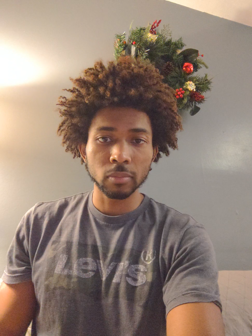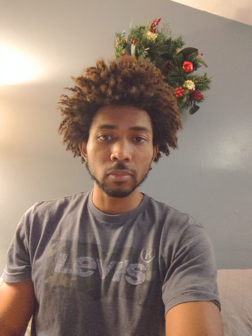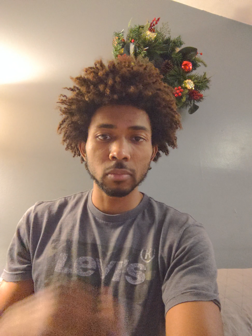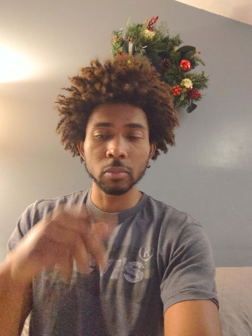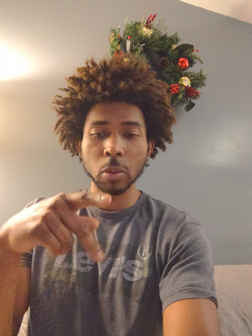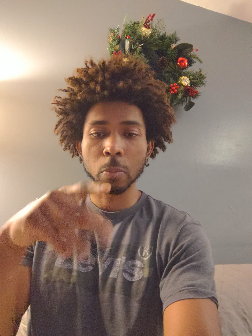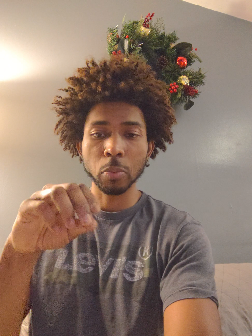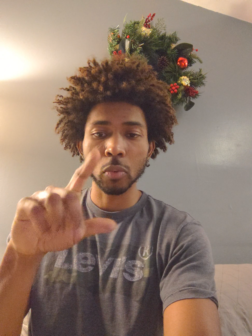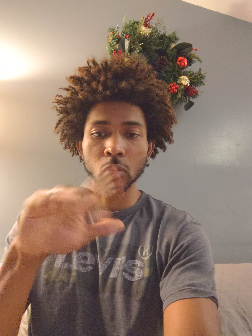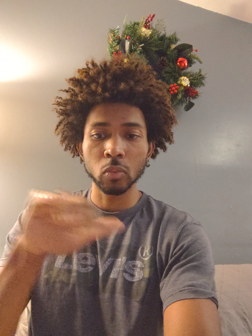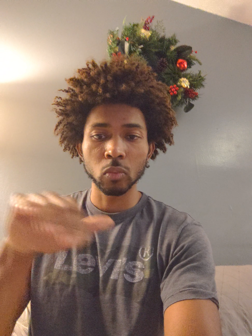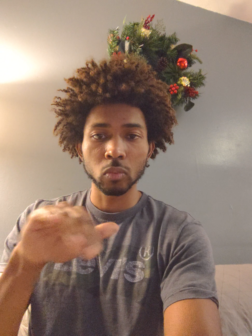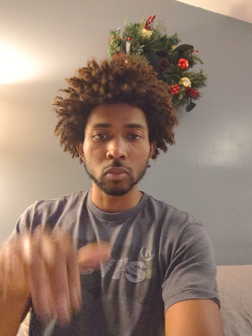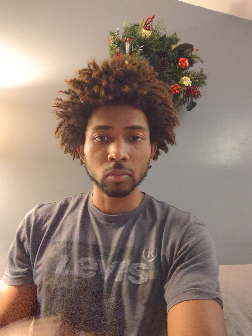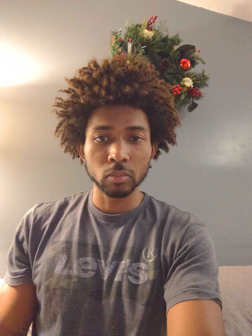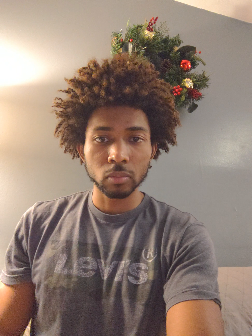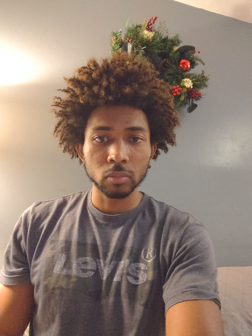pool